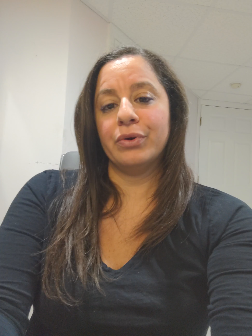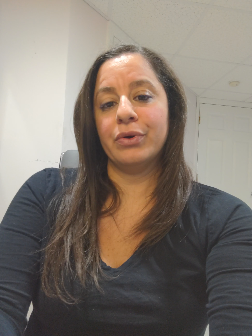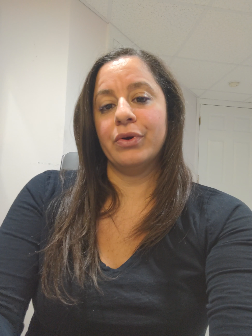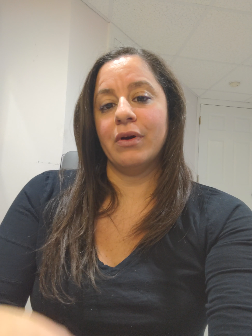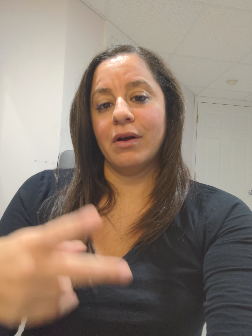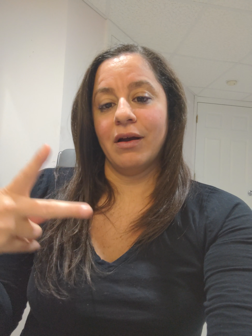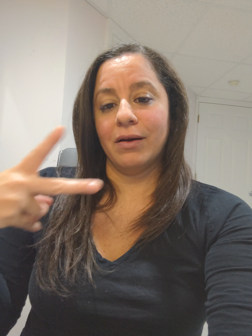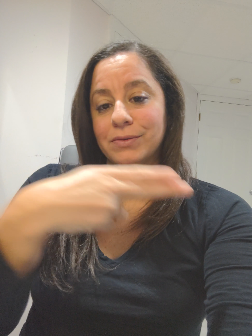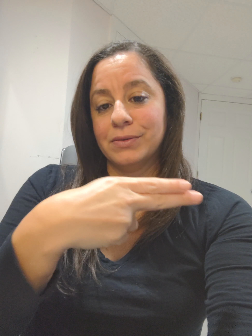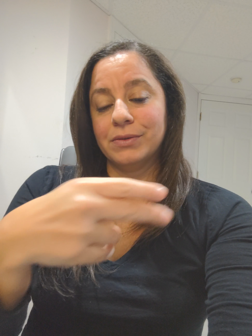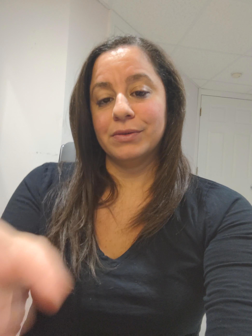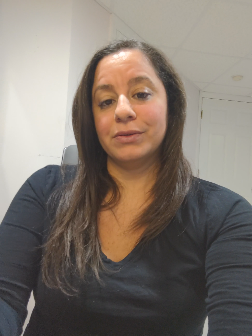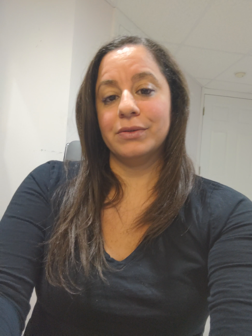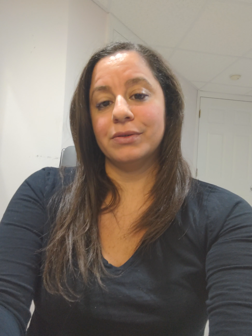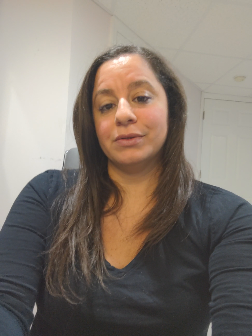cut